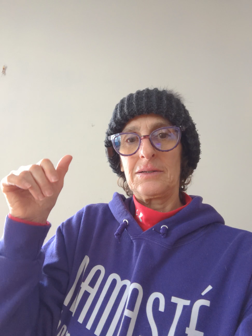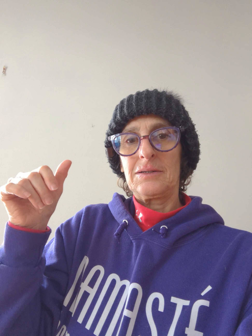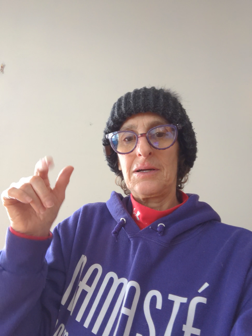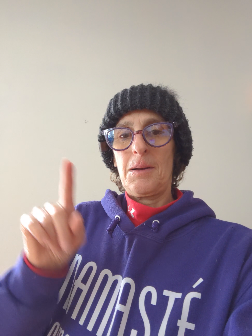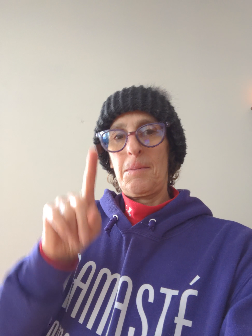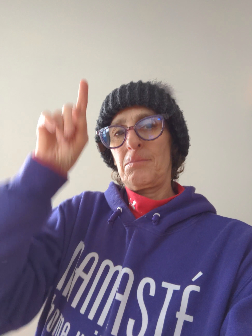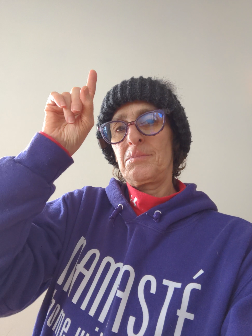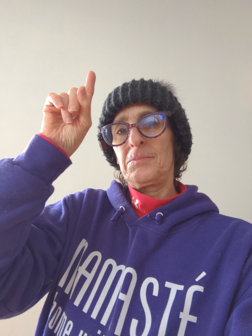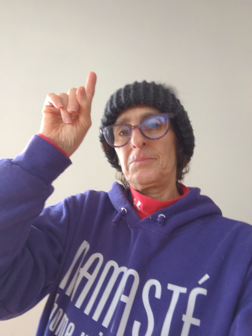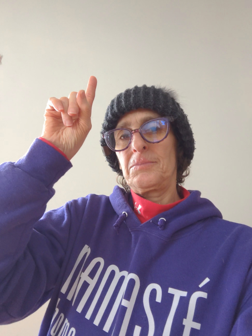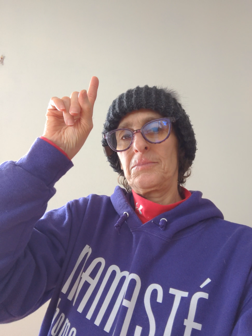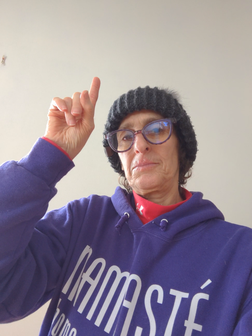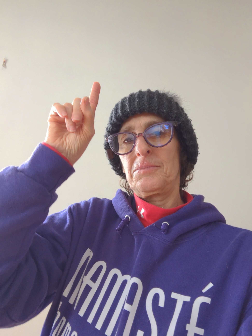up